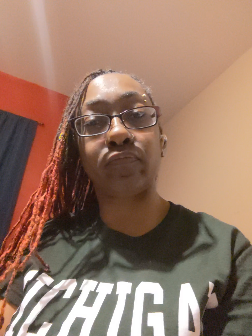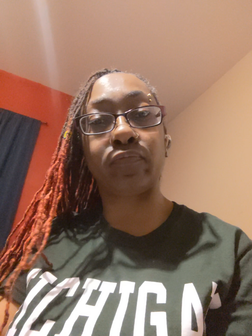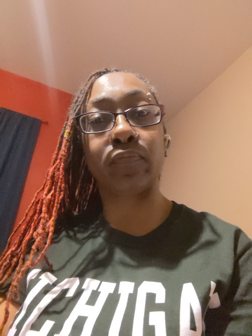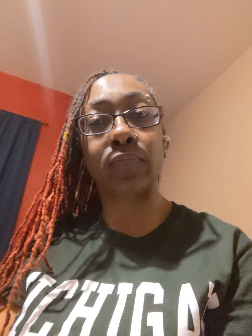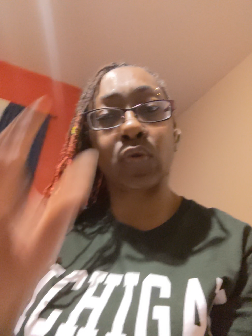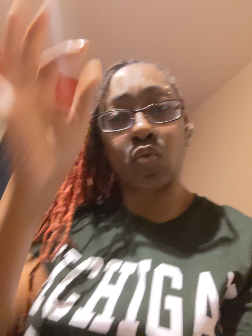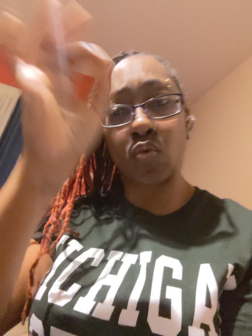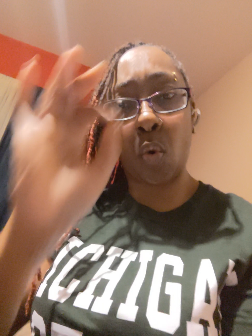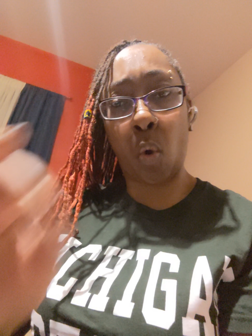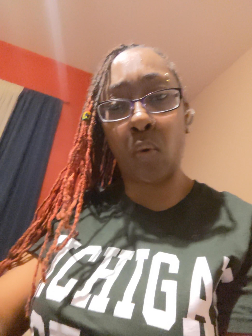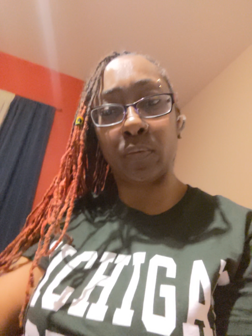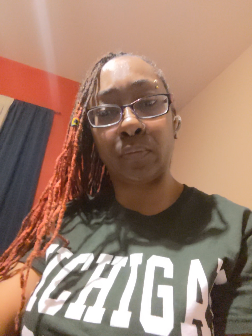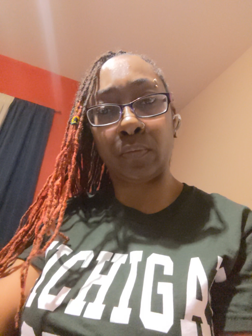snow